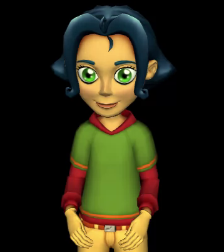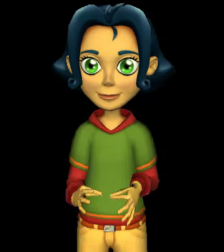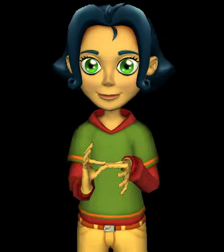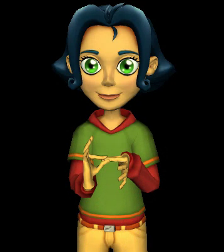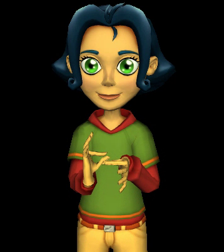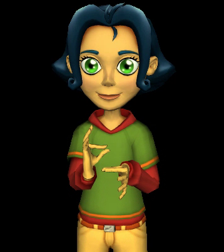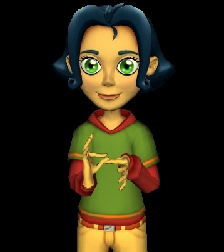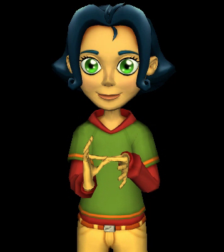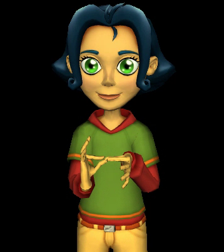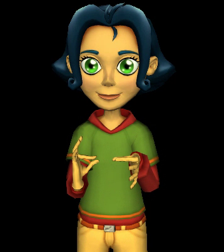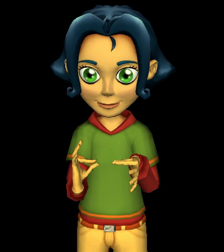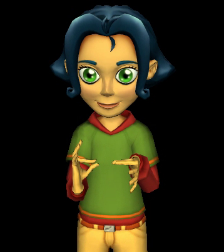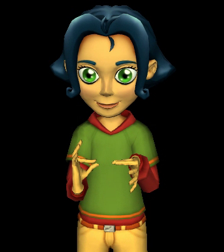حجم